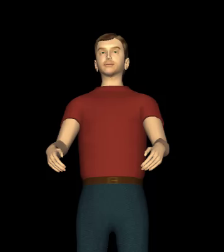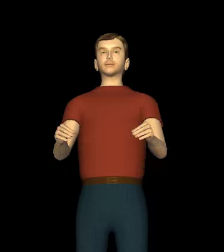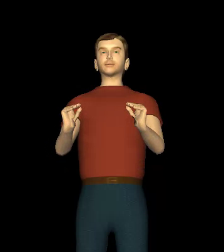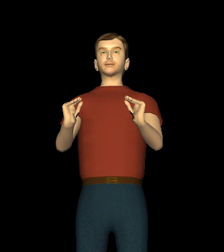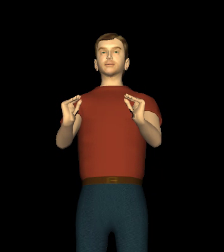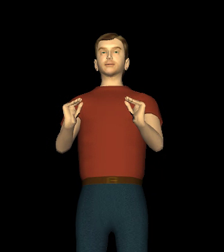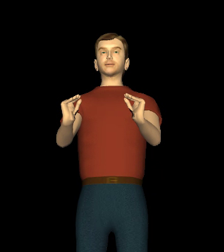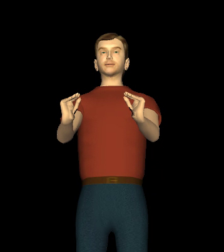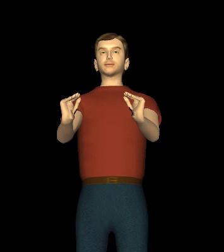يتعلم